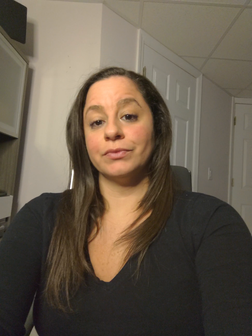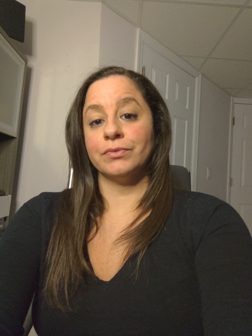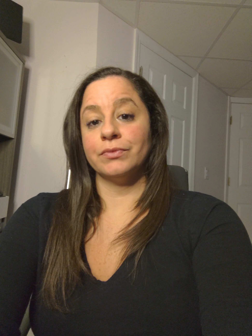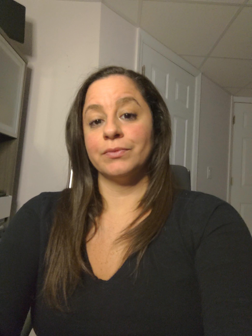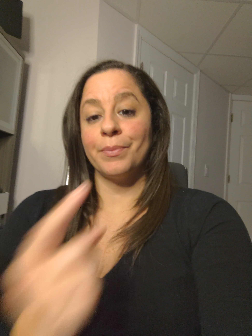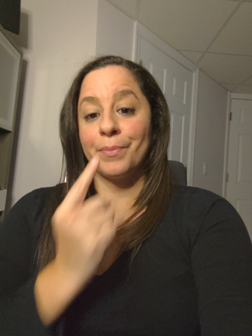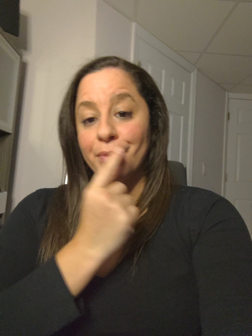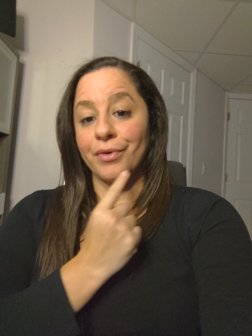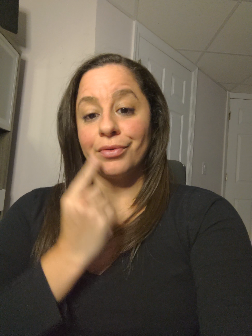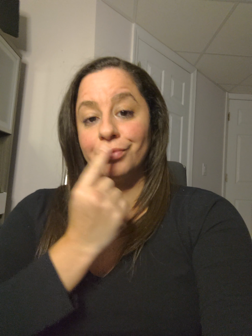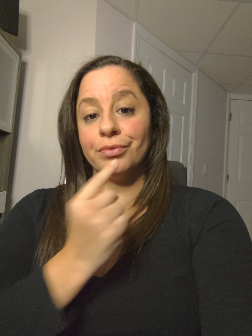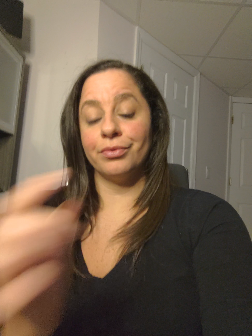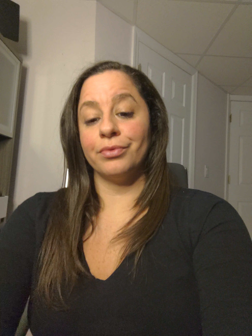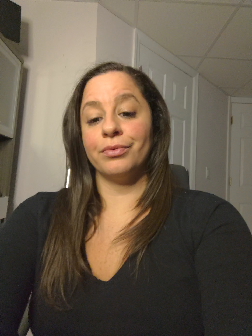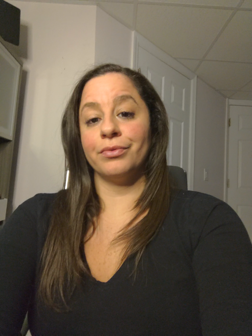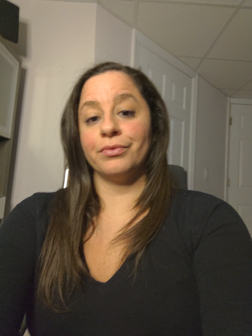mouth